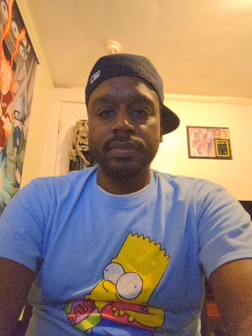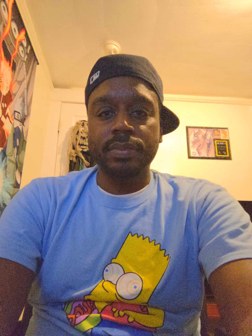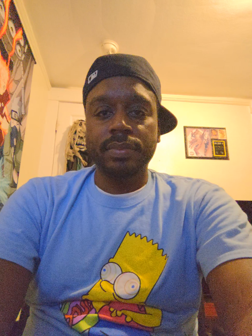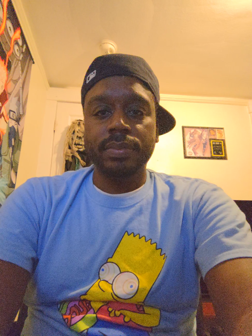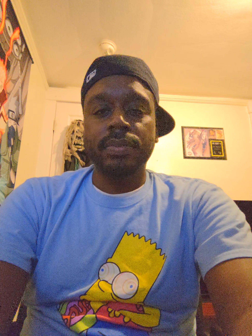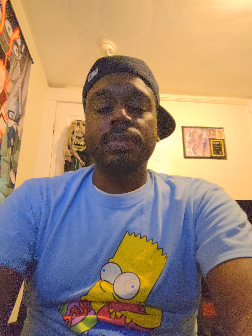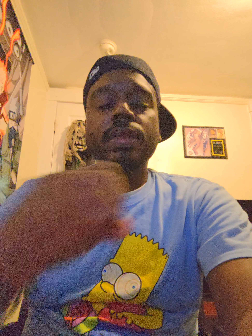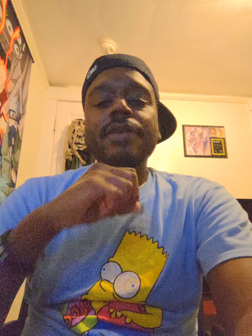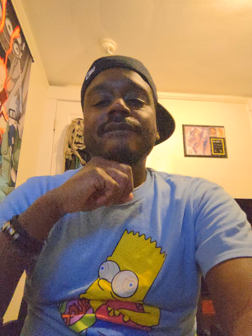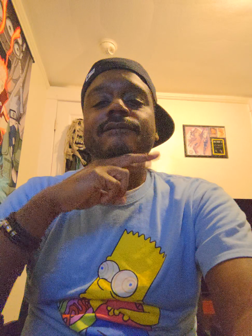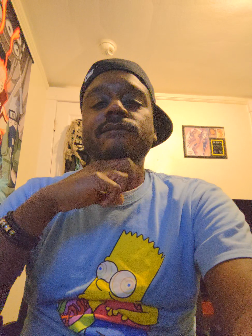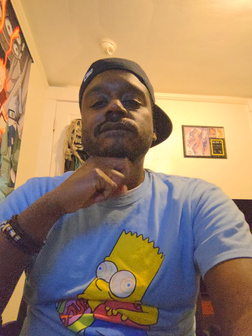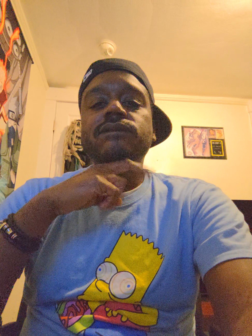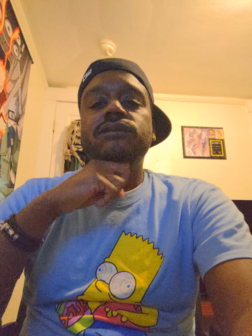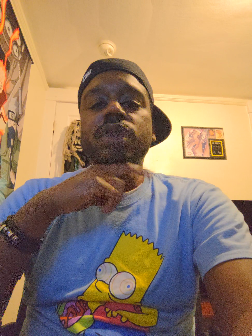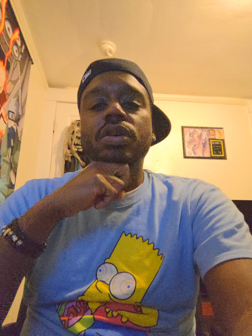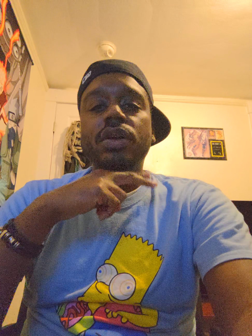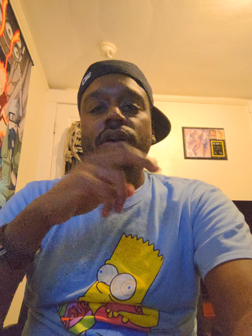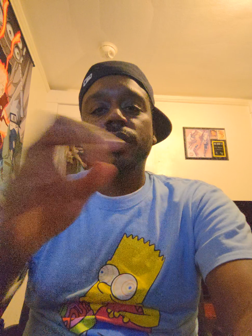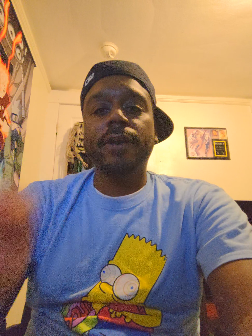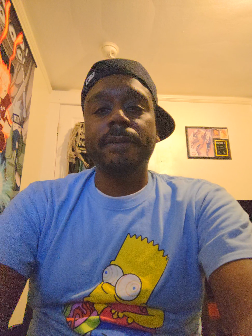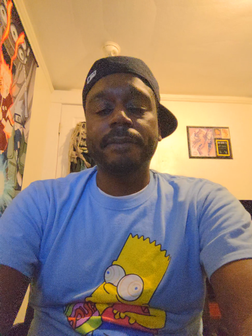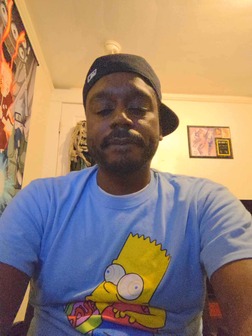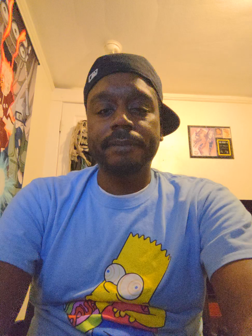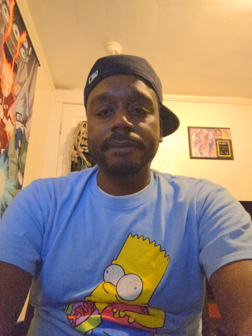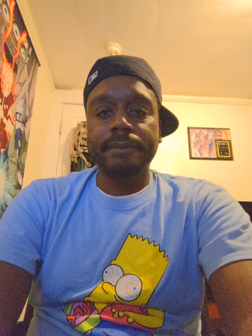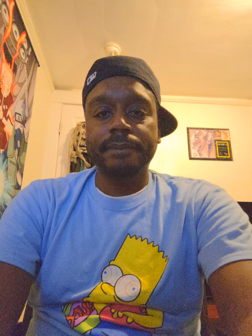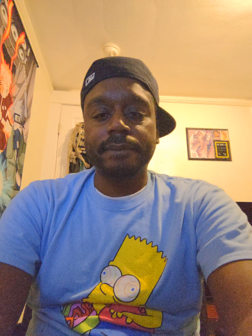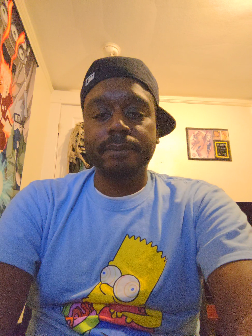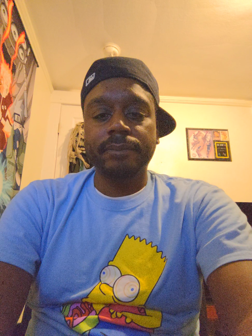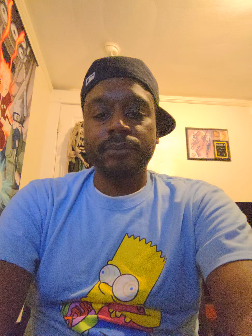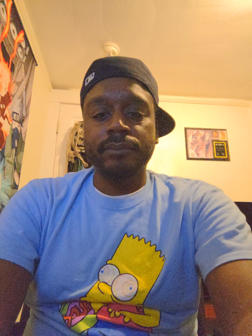frog